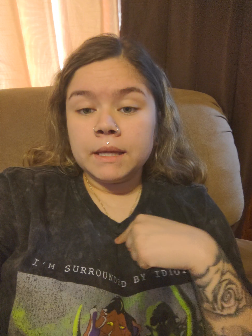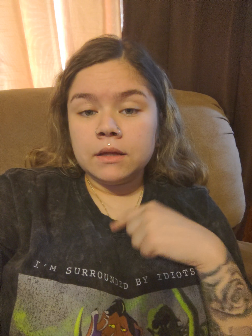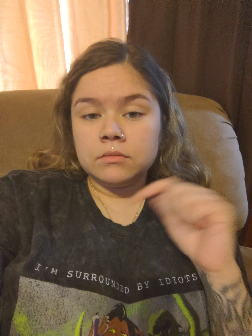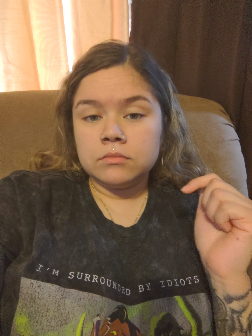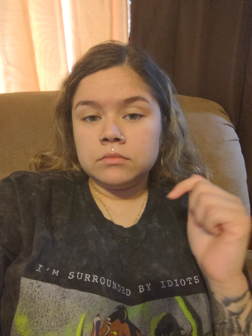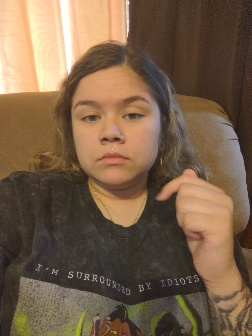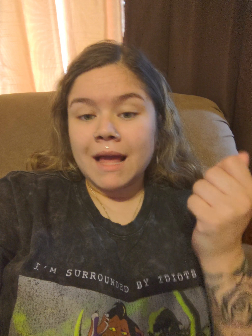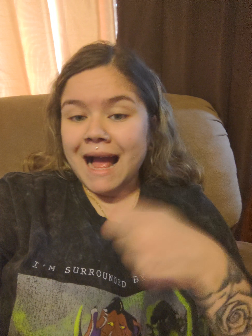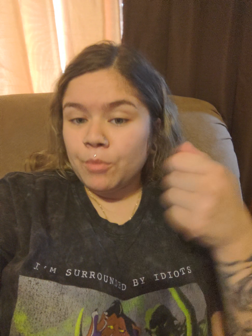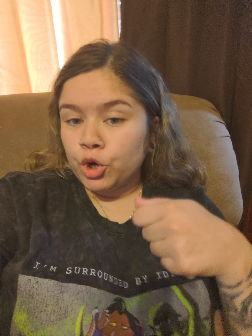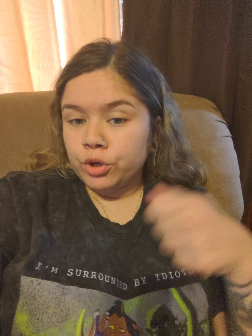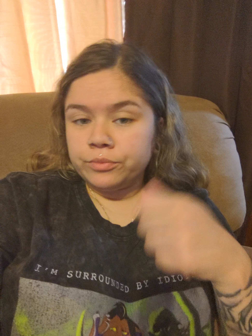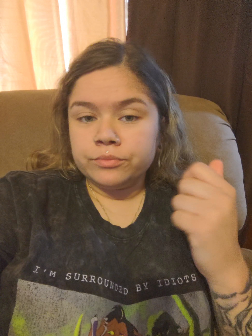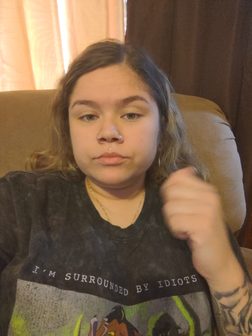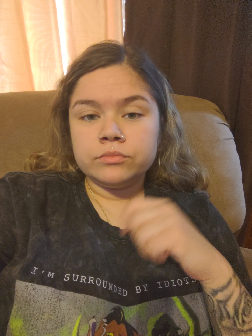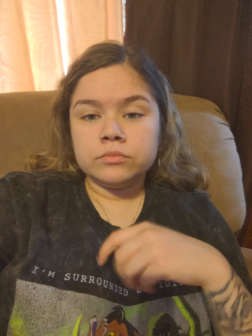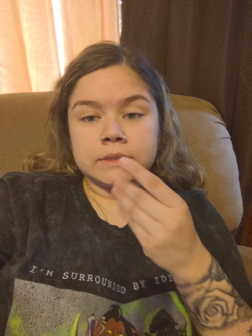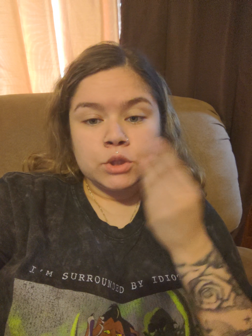hammer